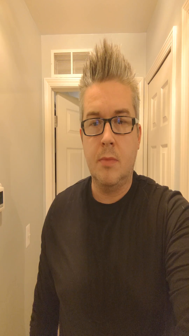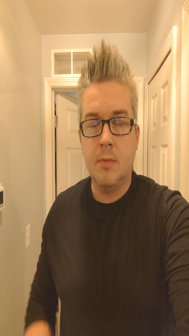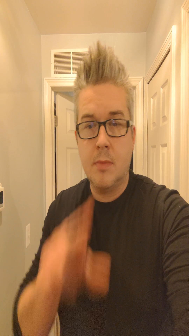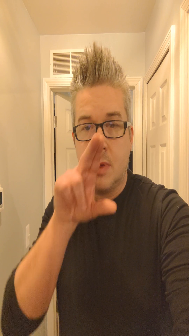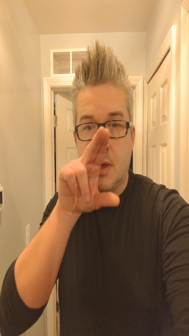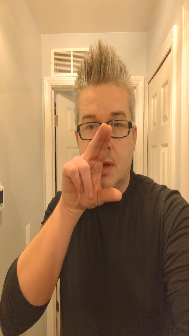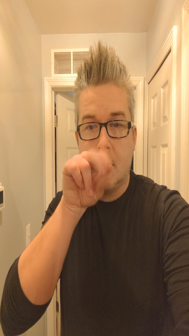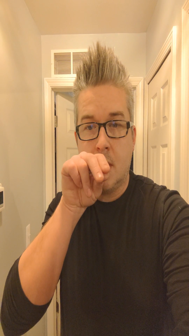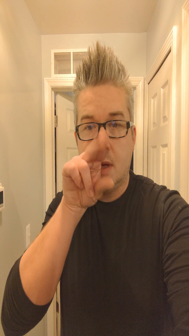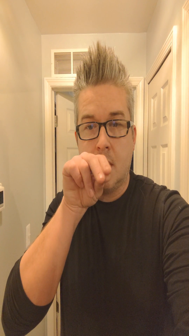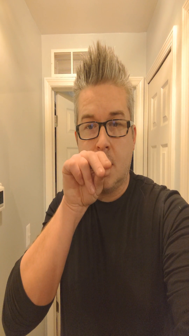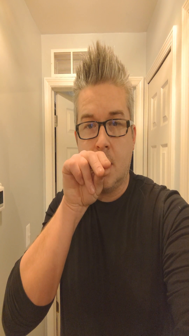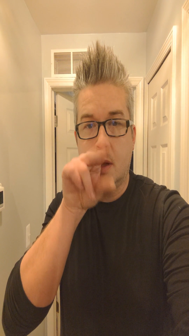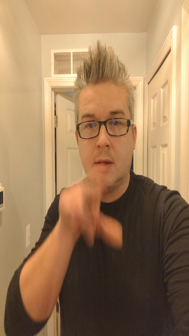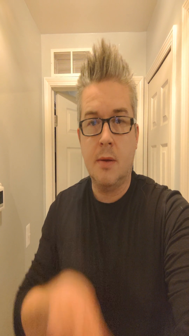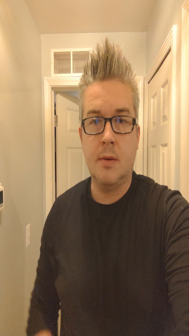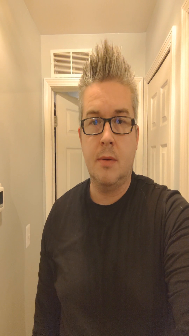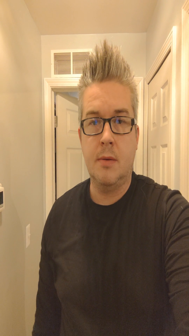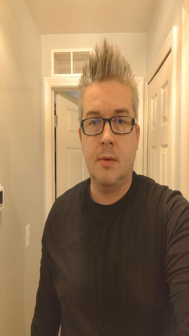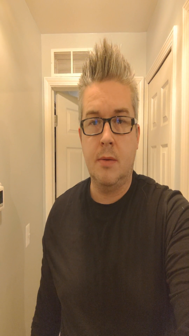duck